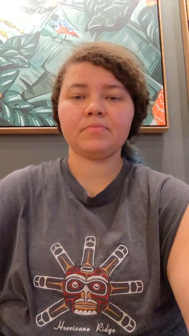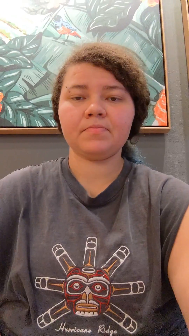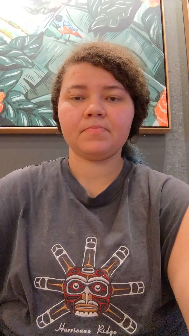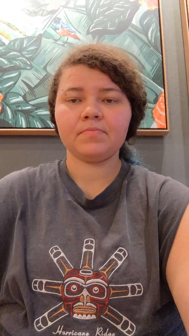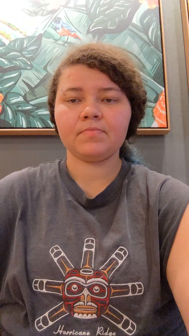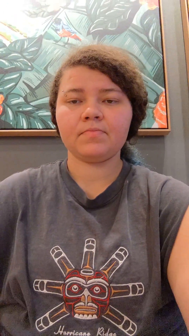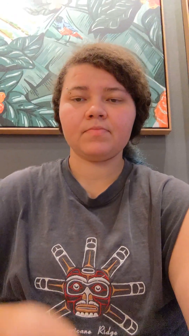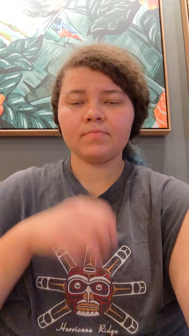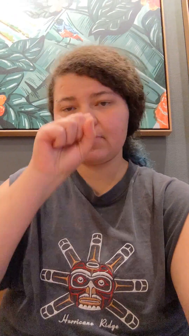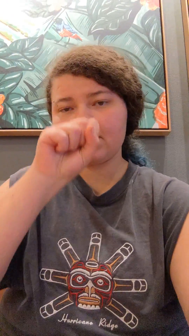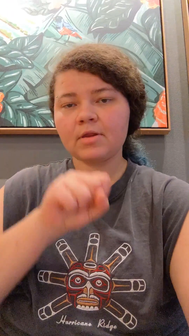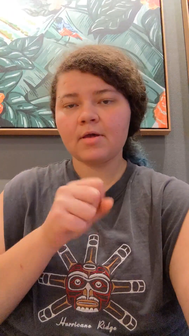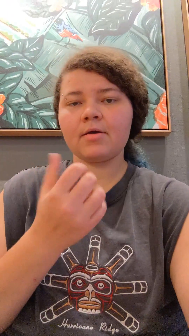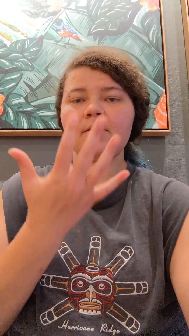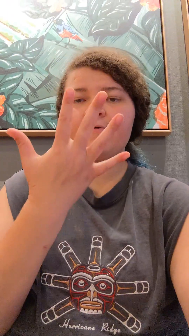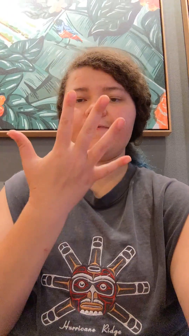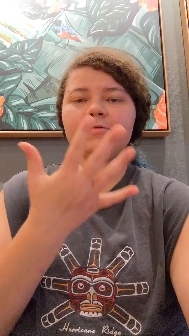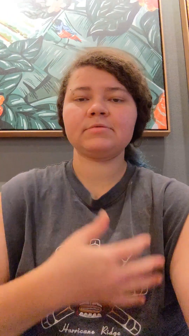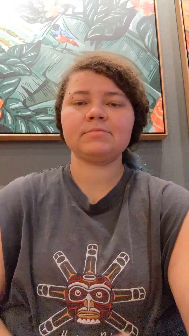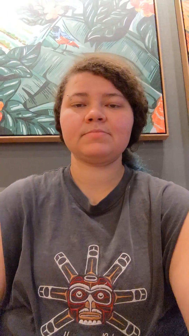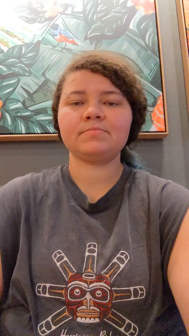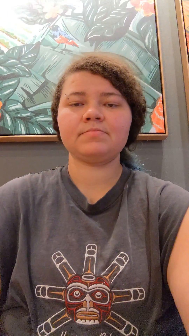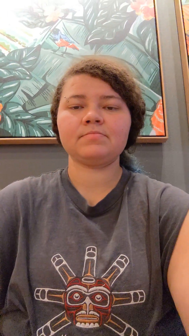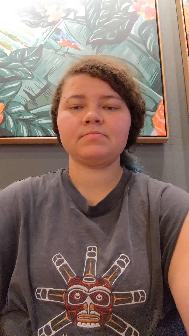gloves